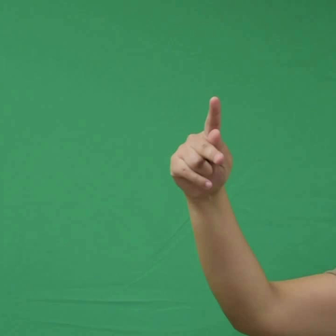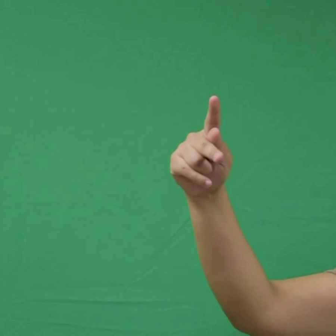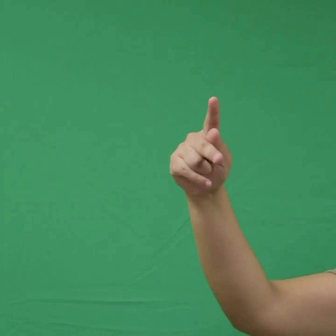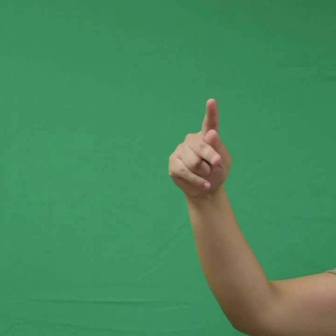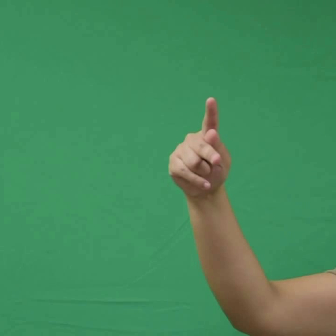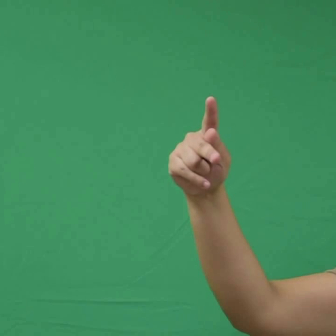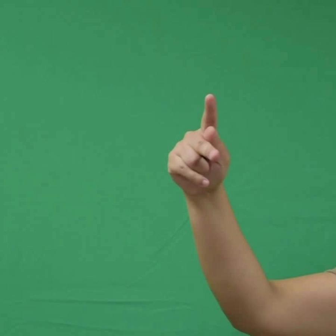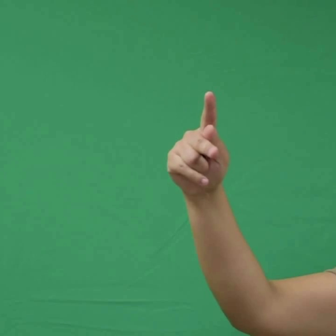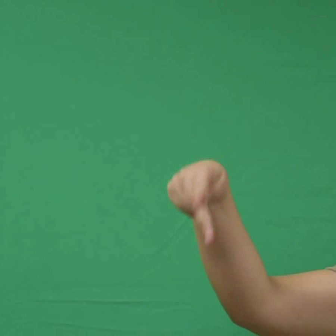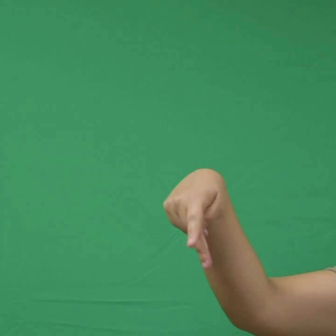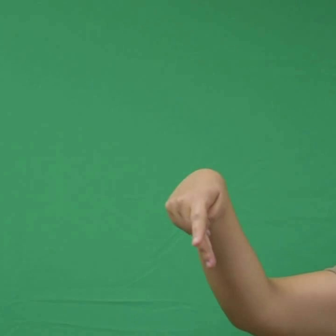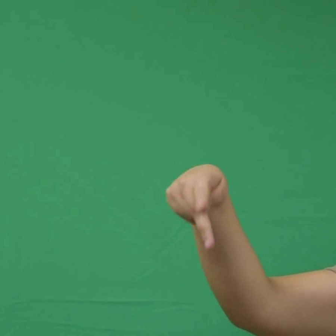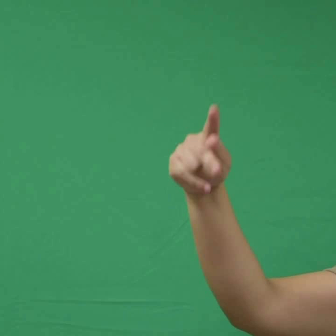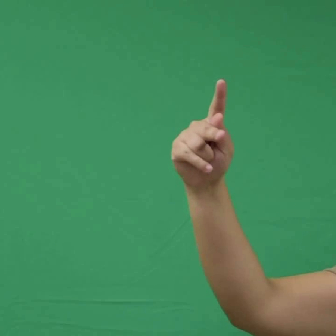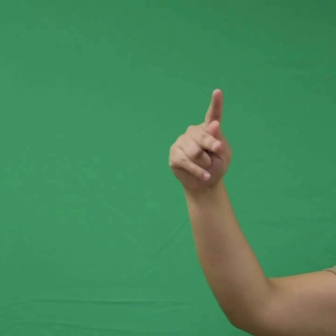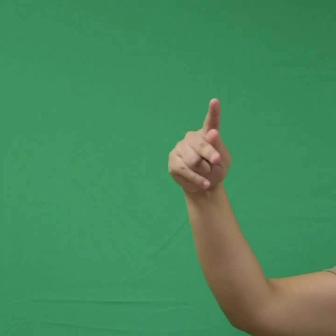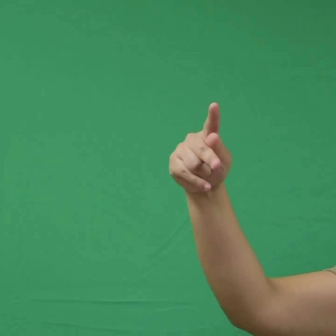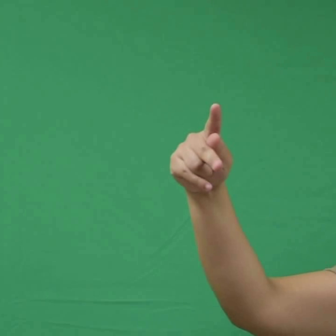K